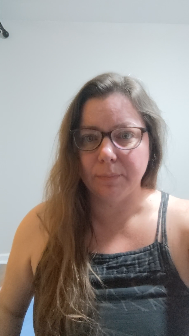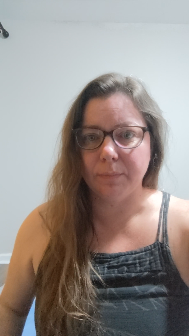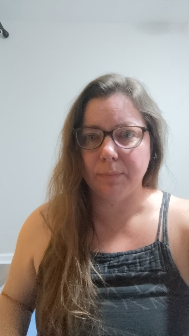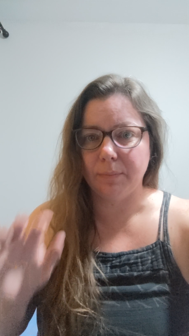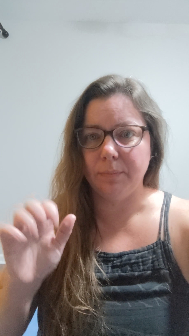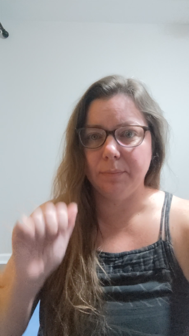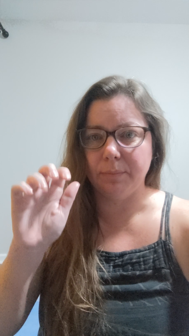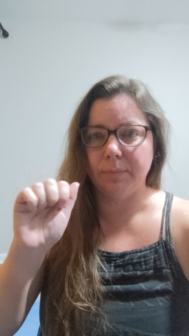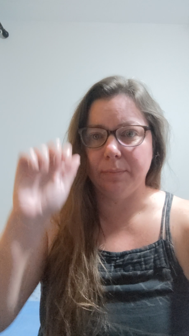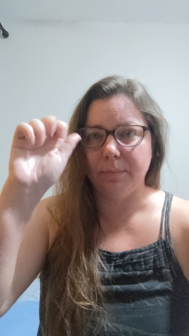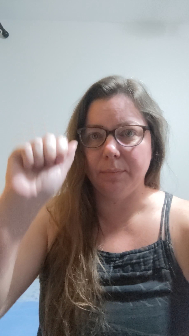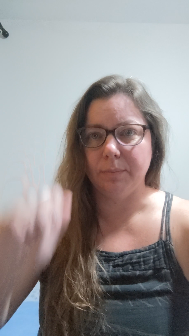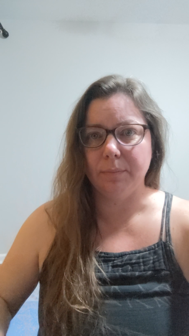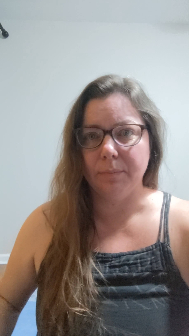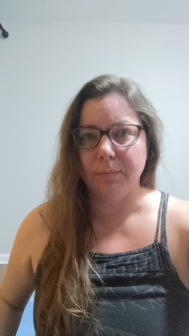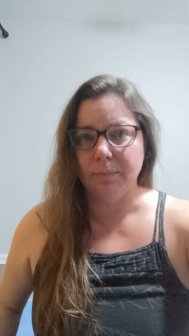ladder